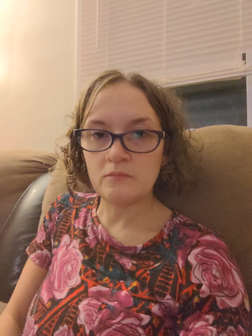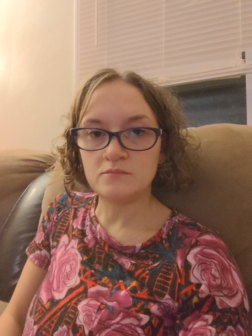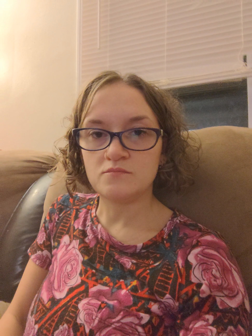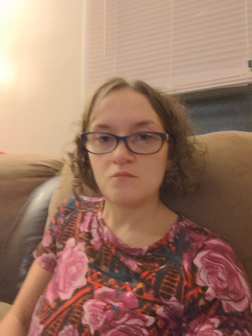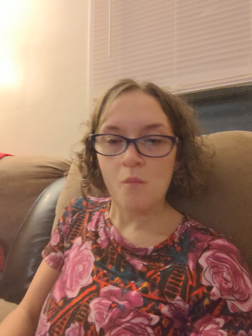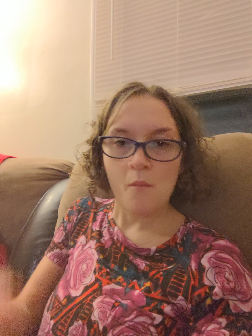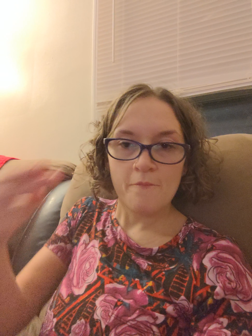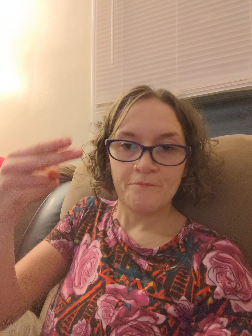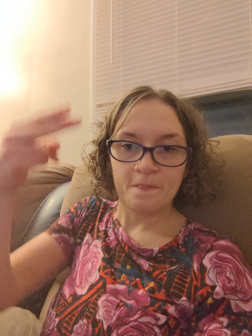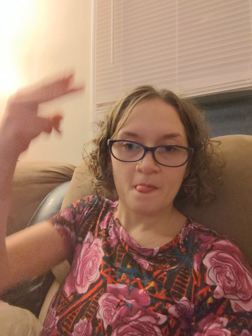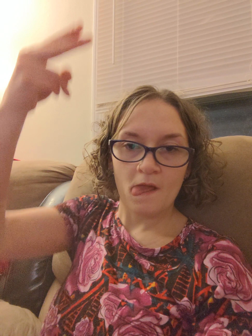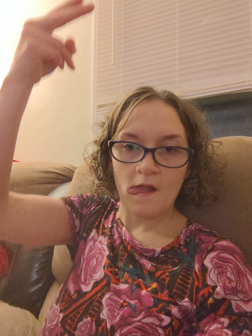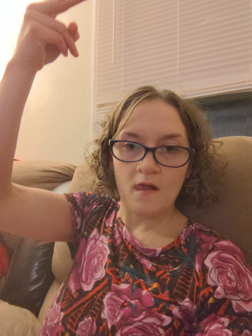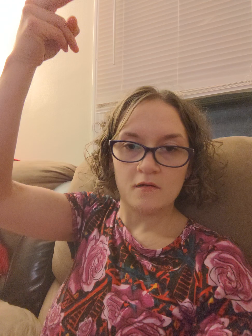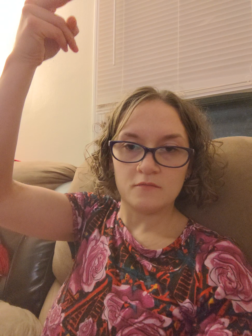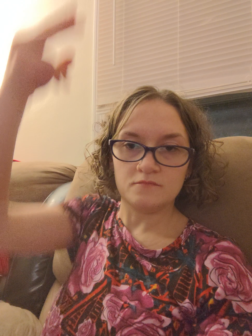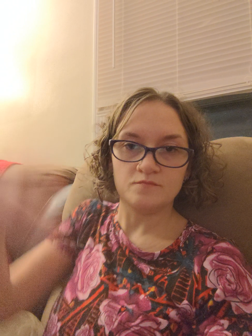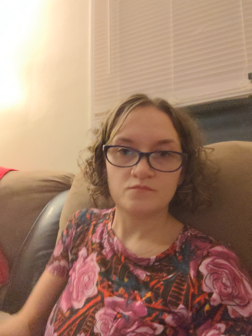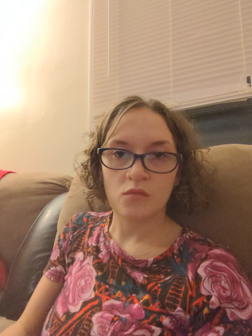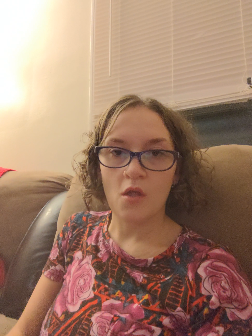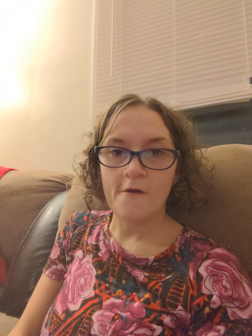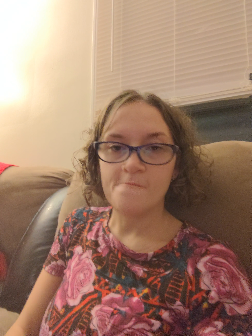high